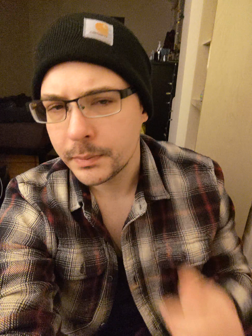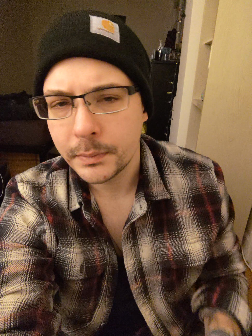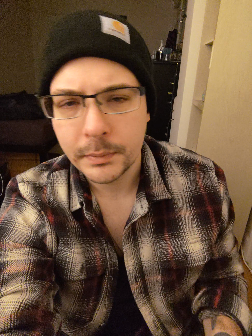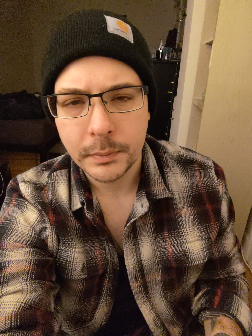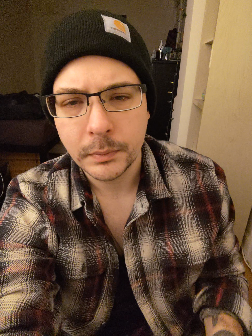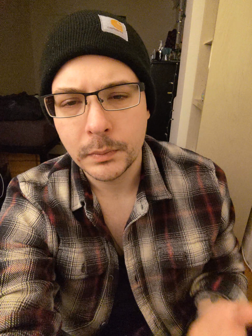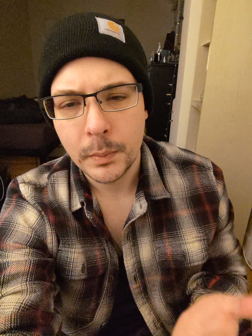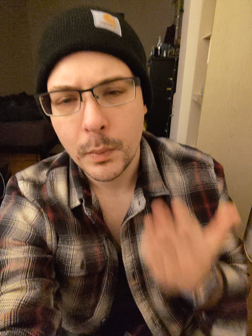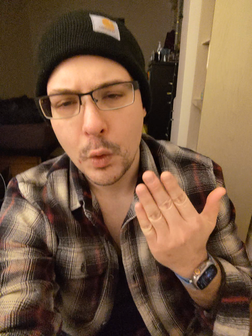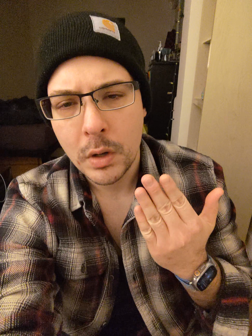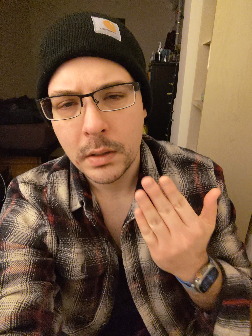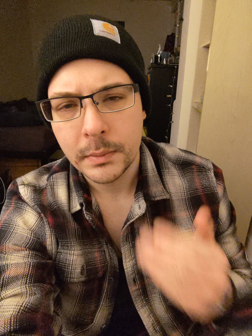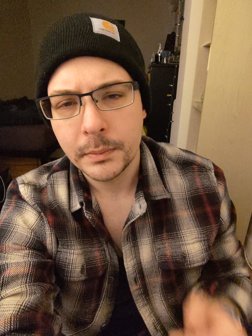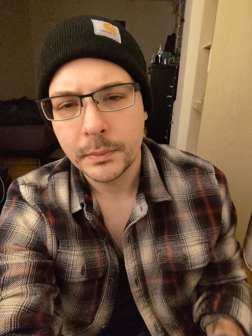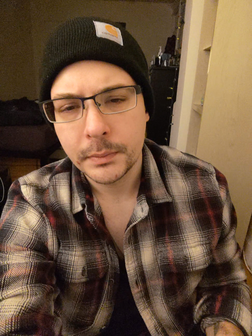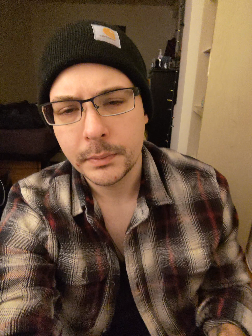morning